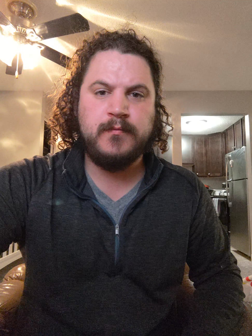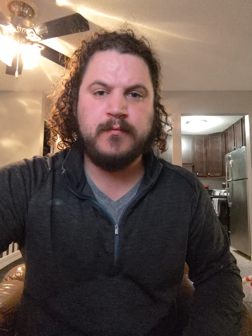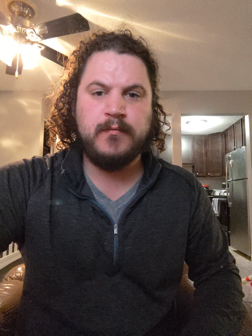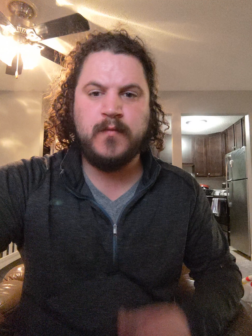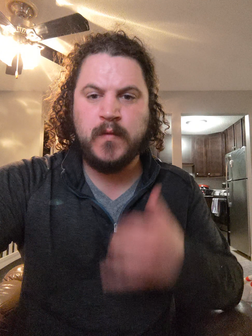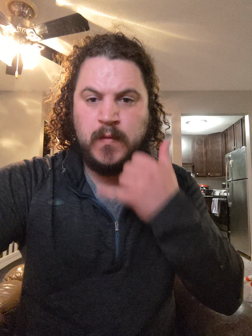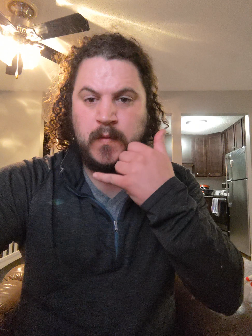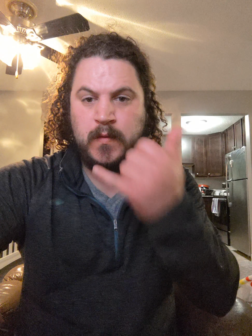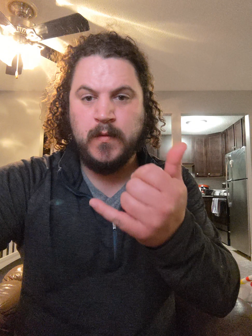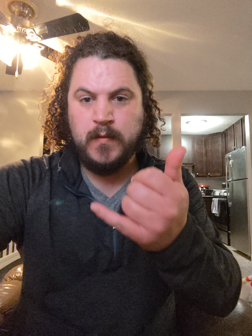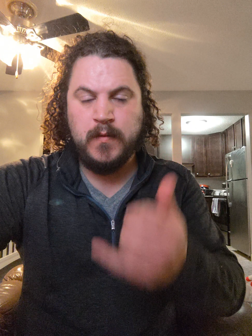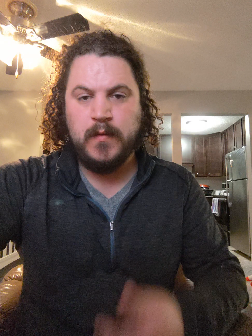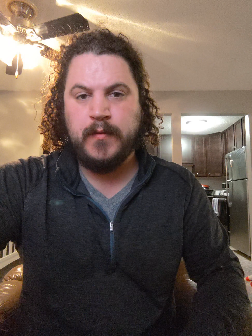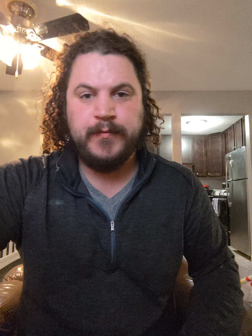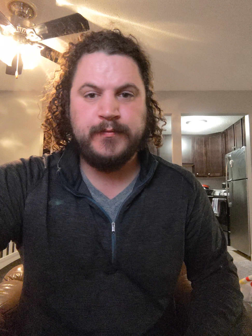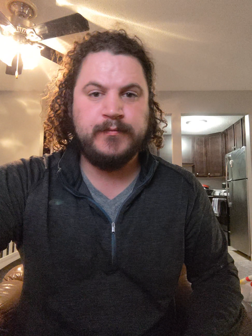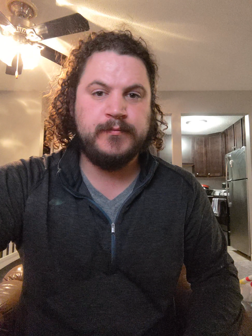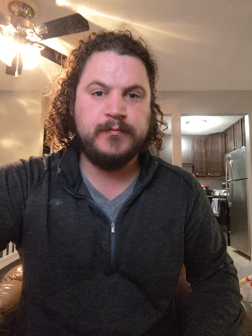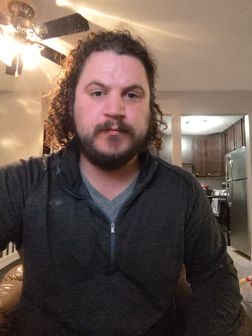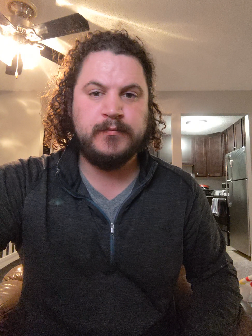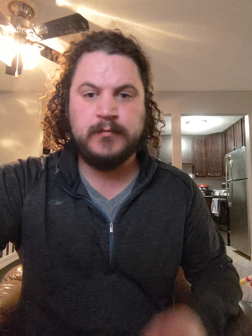call on the phone